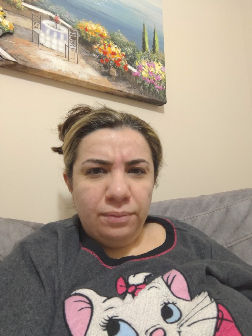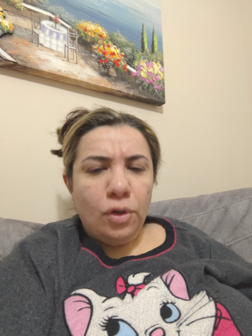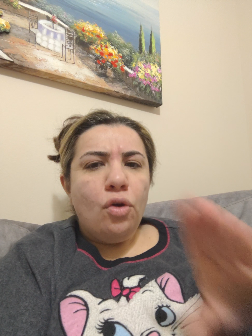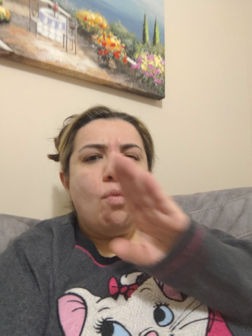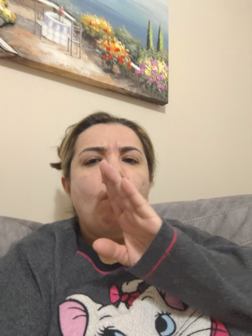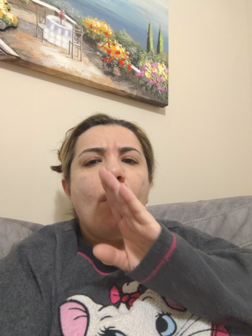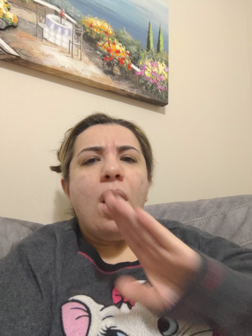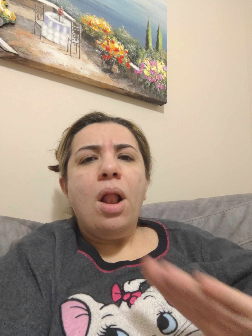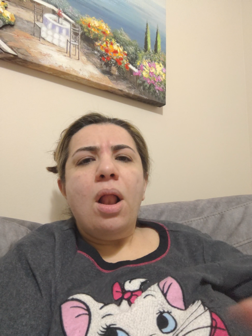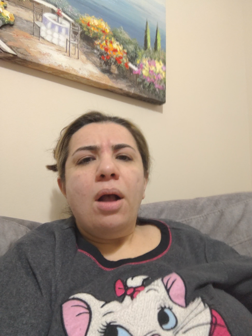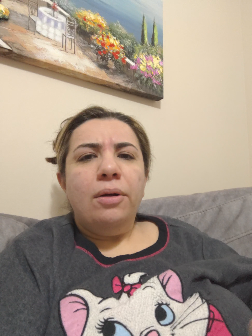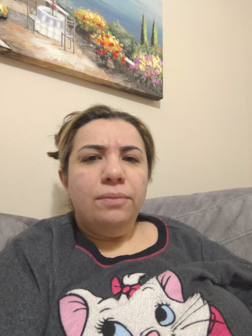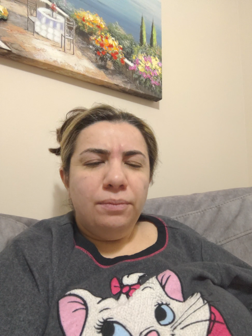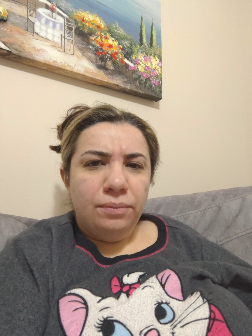quiet